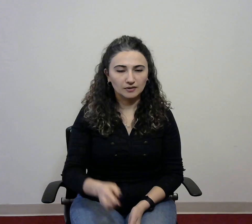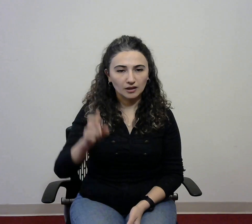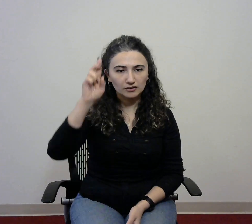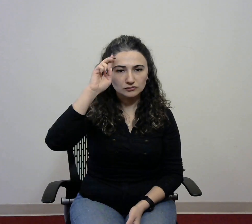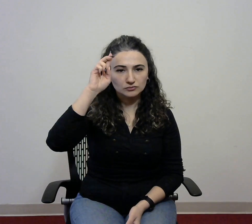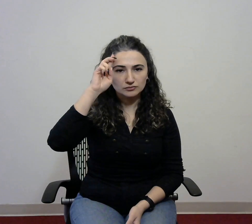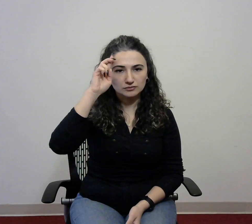dövlət